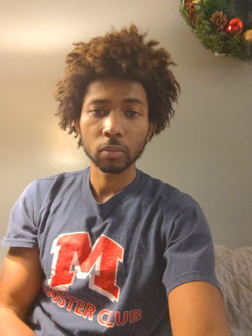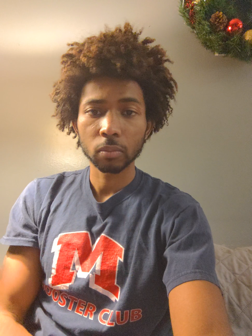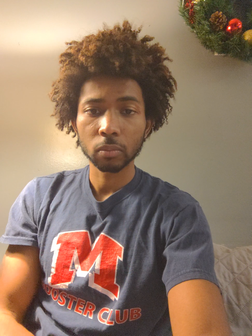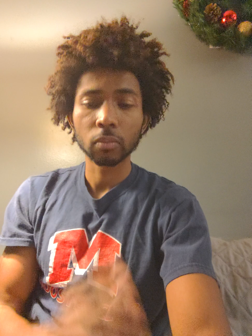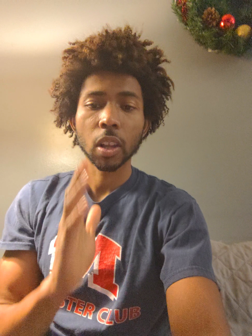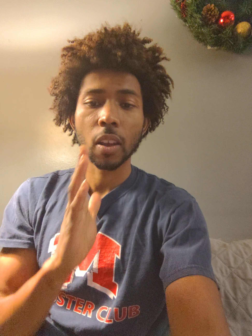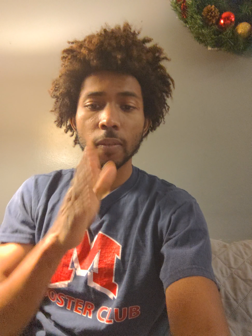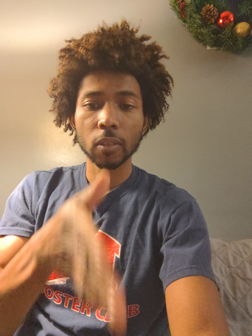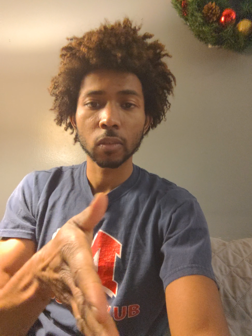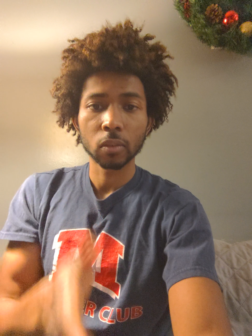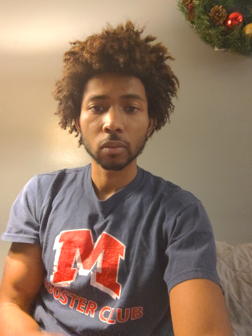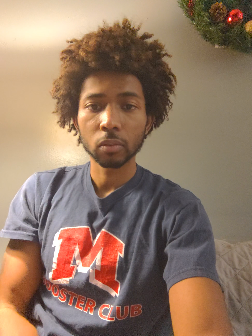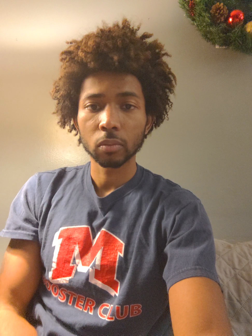after